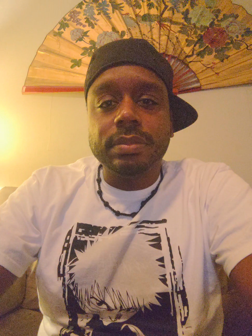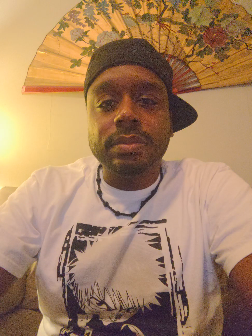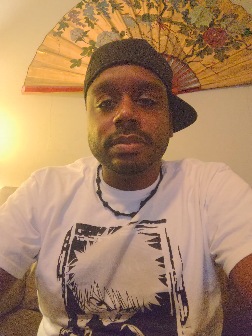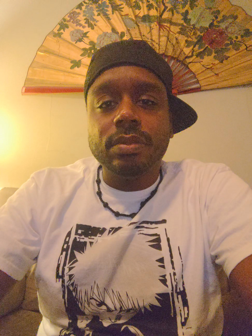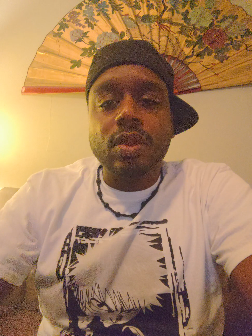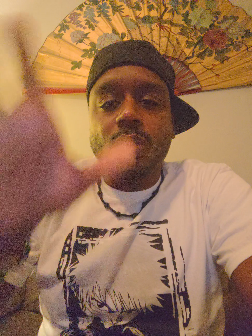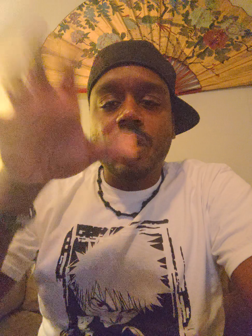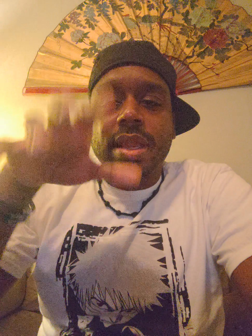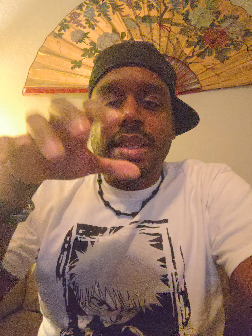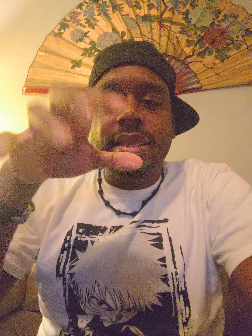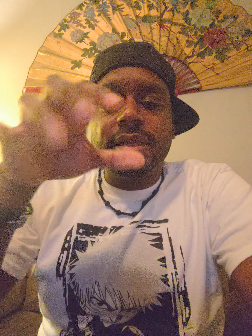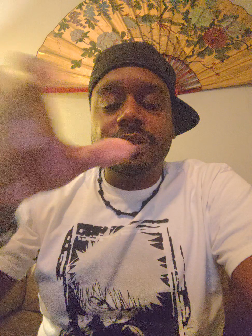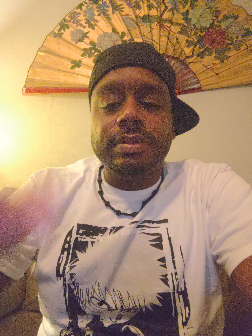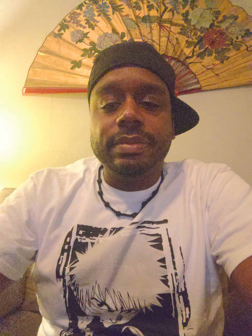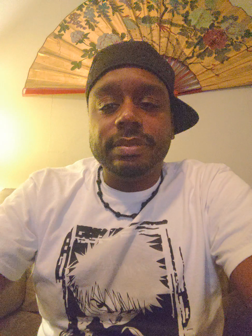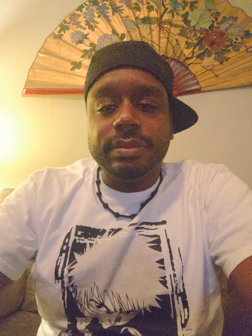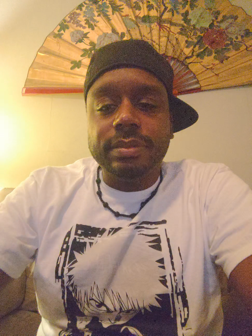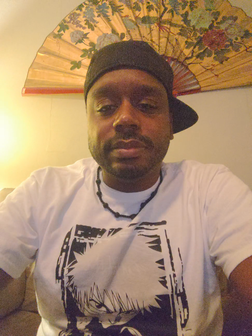rain